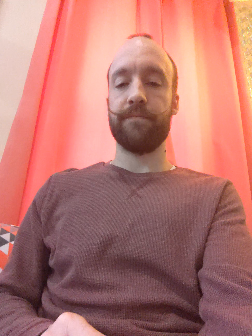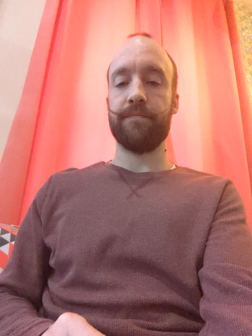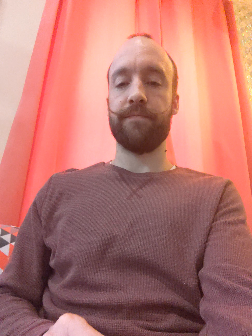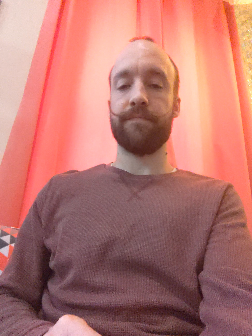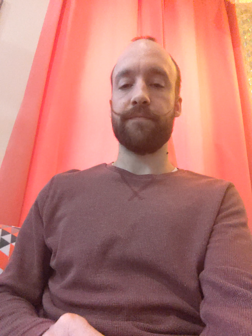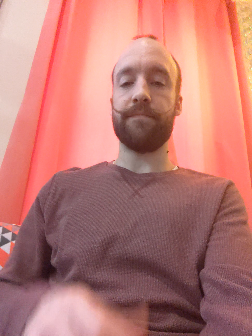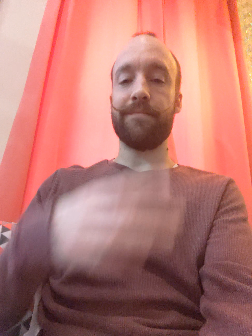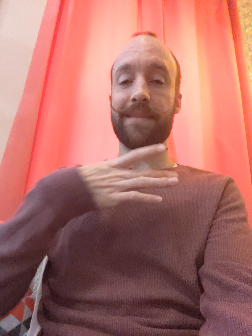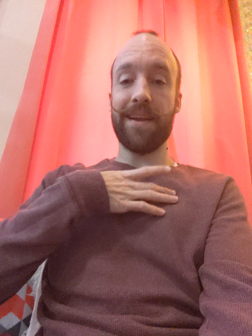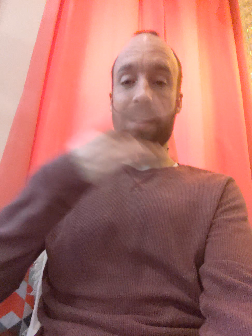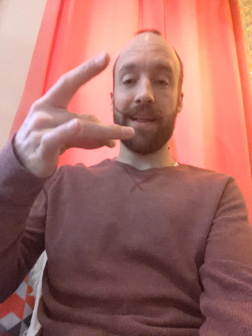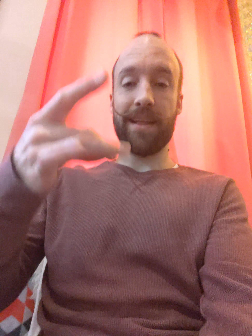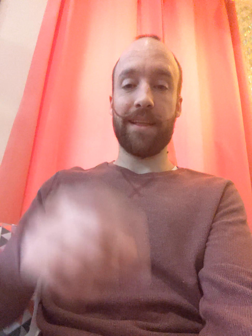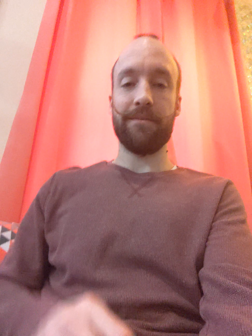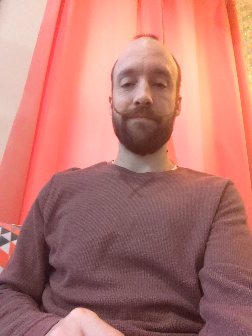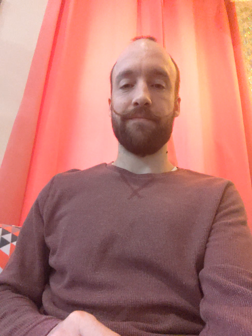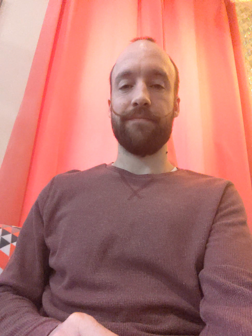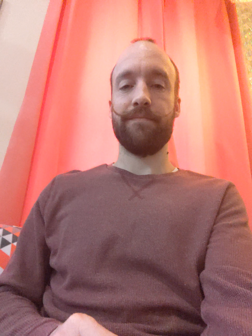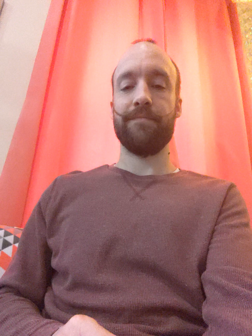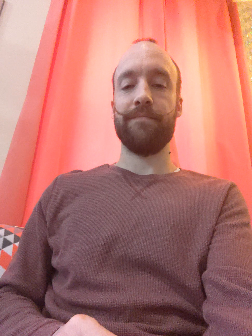like